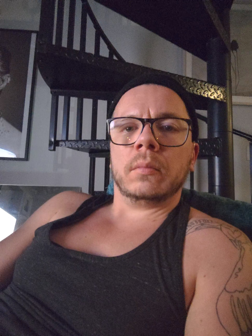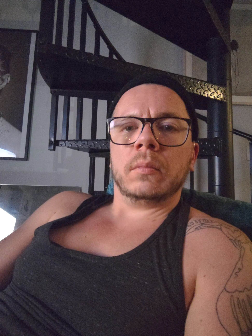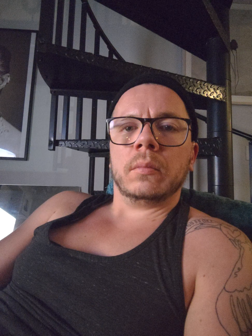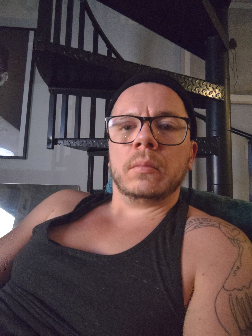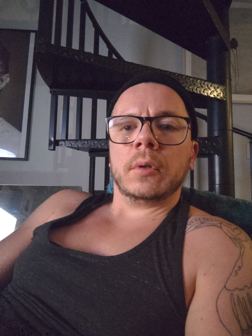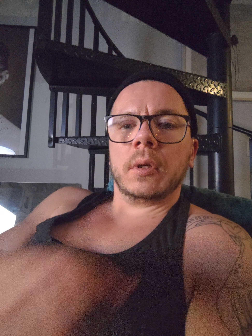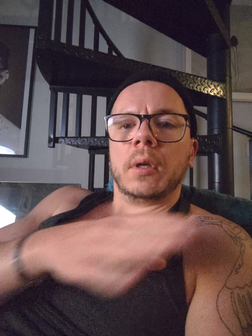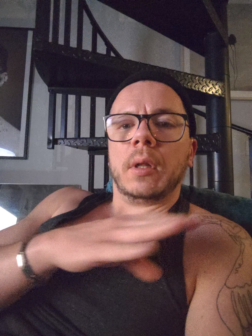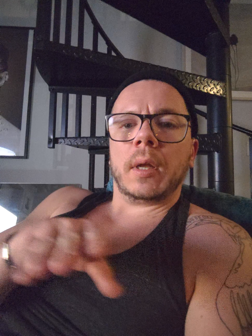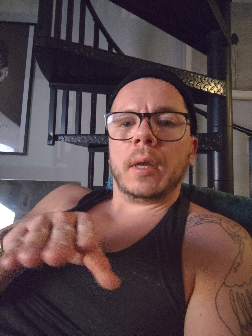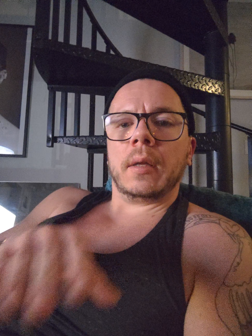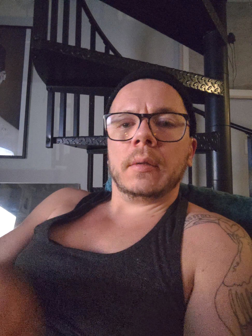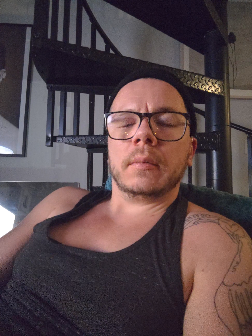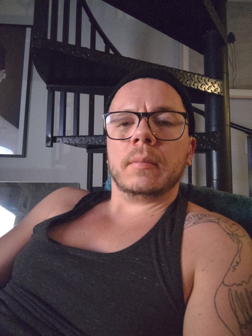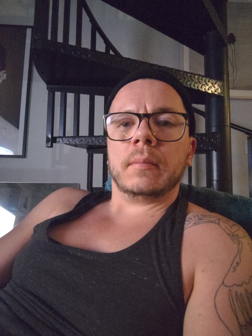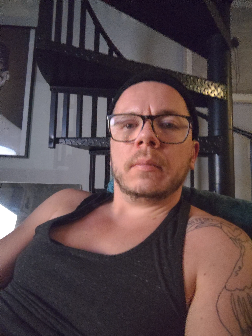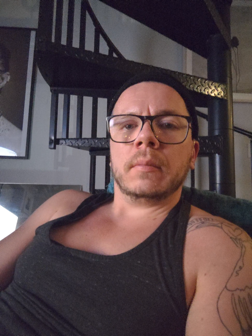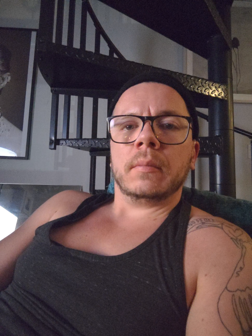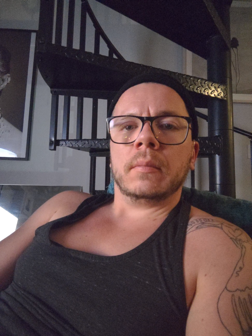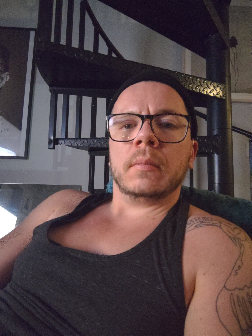clean